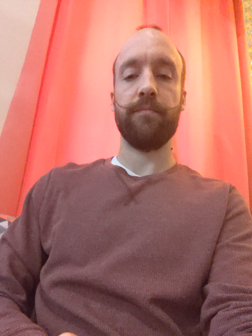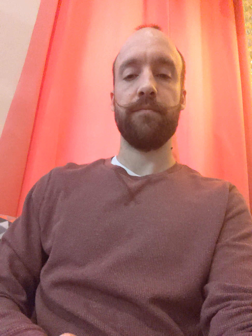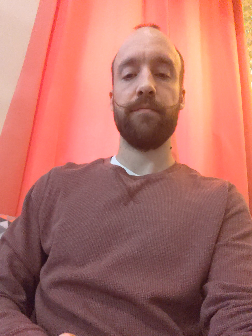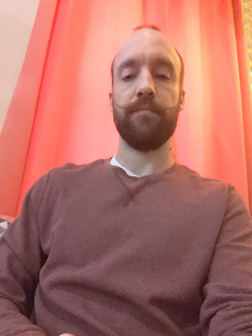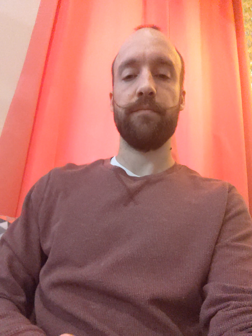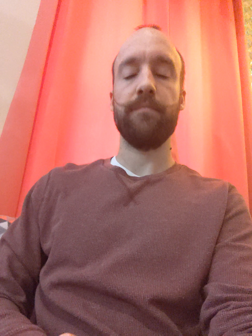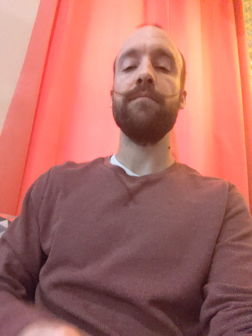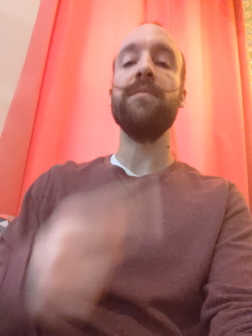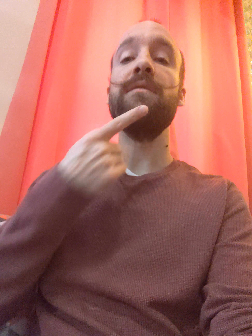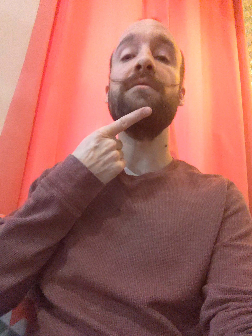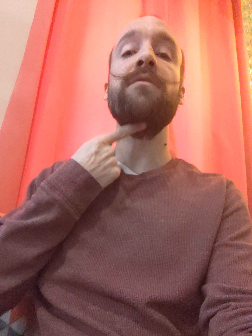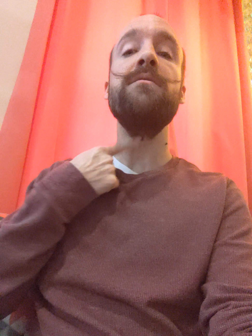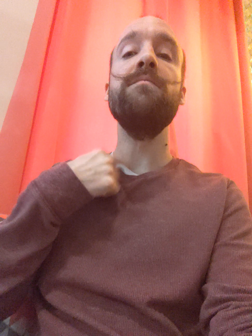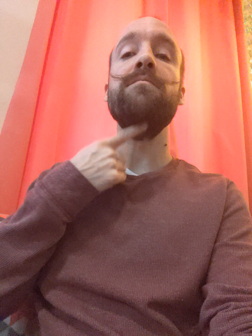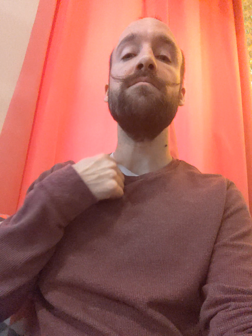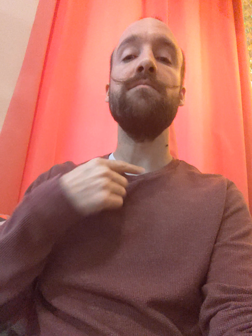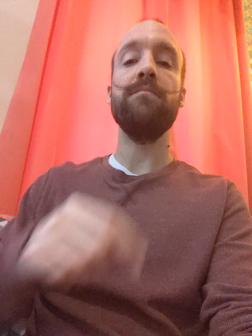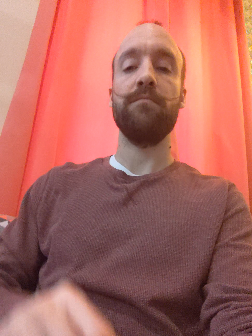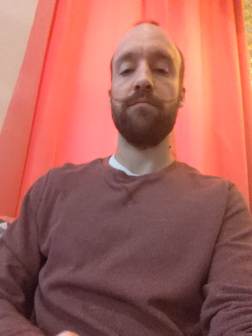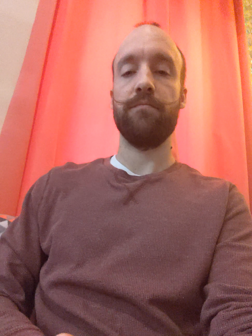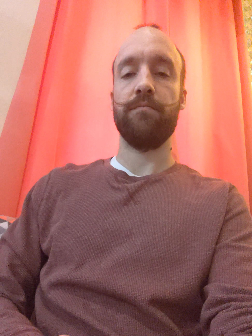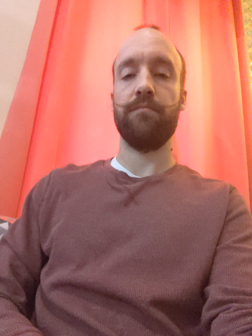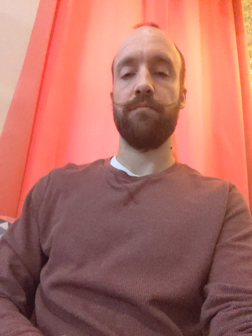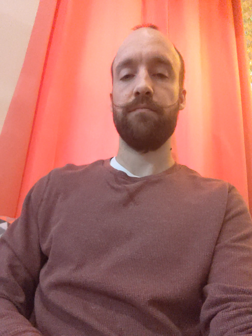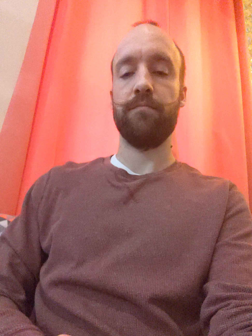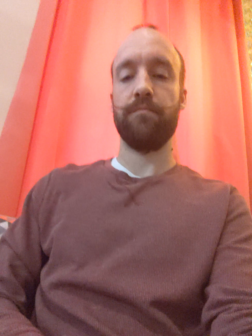thirsty